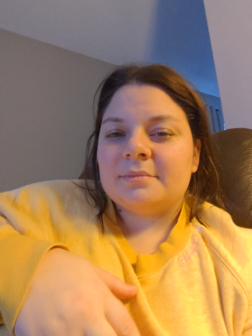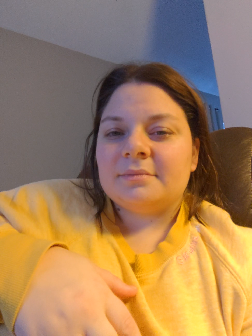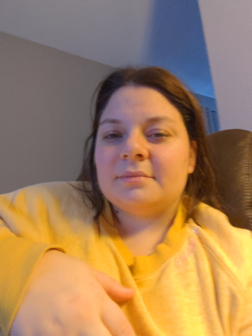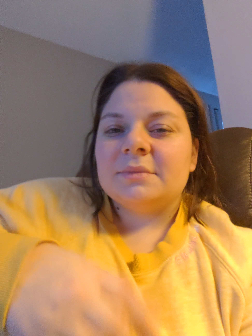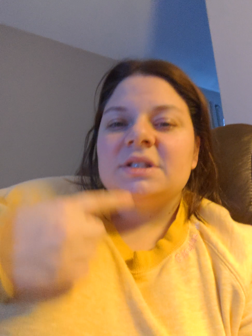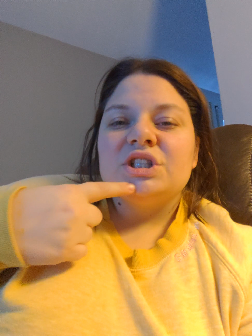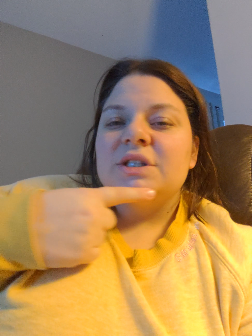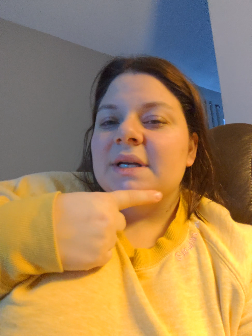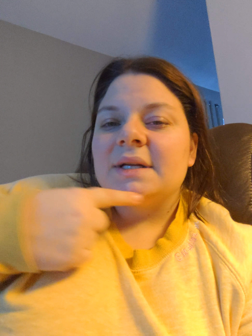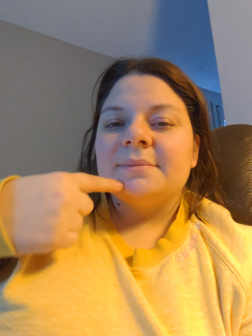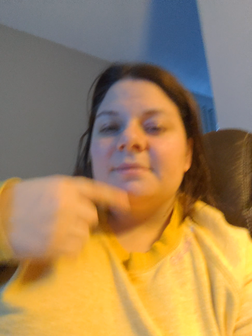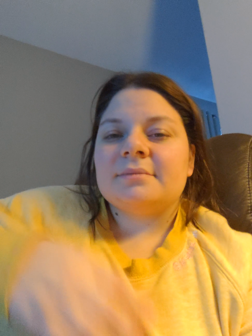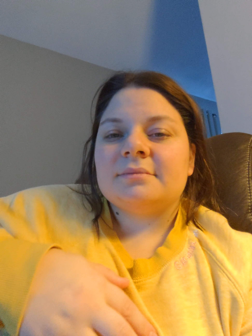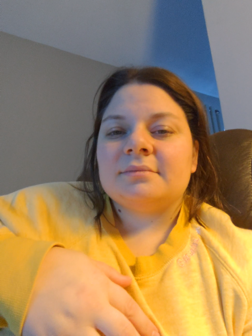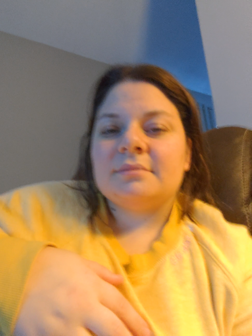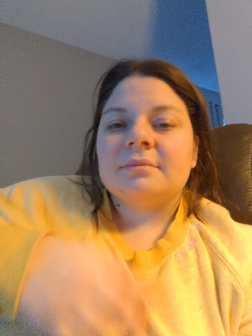chin